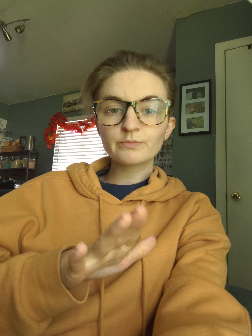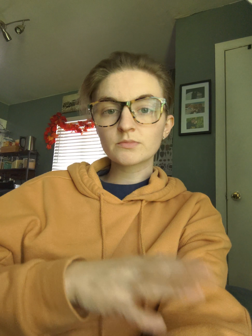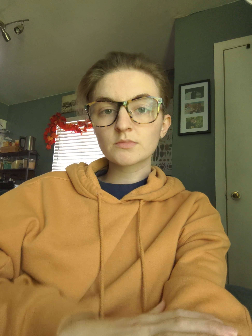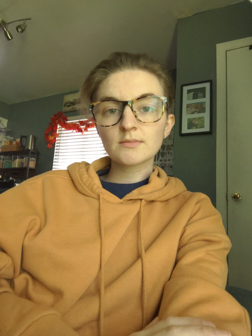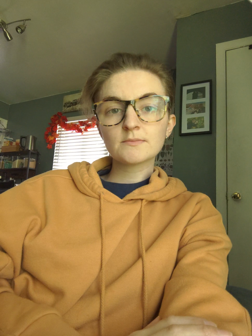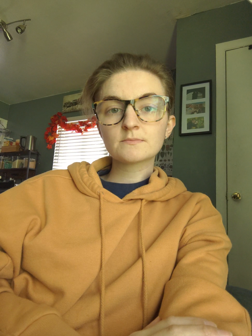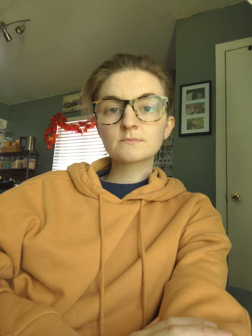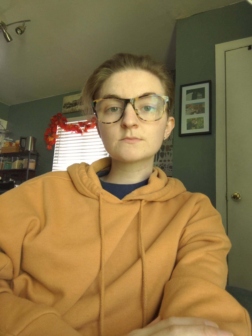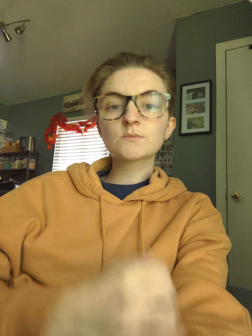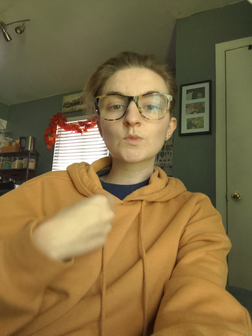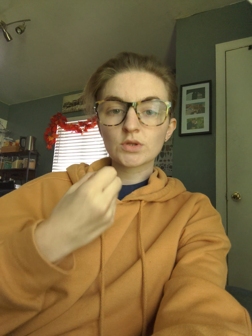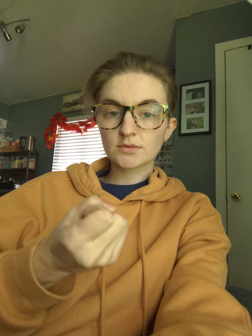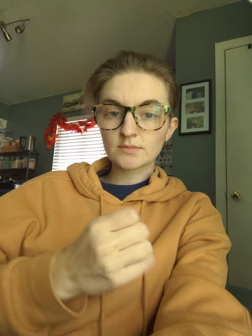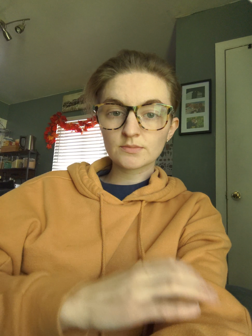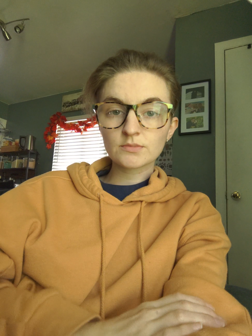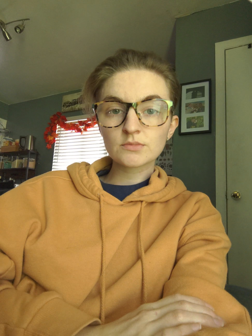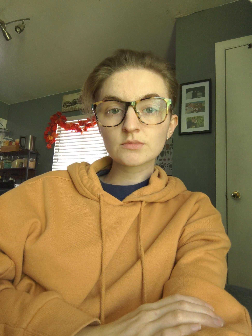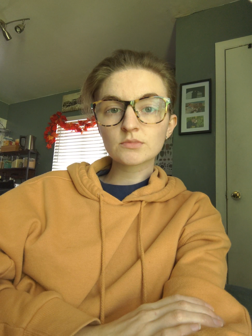drive